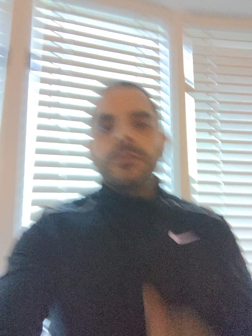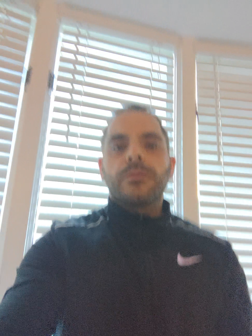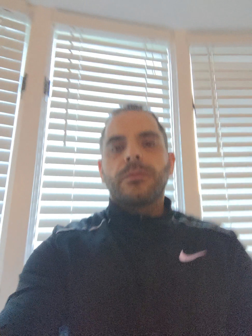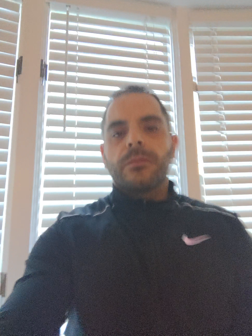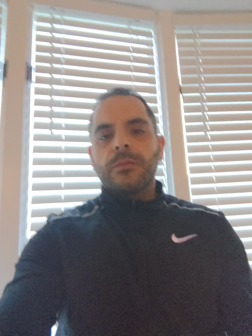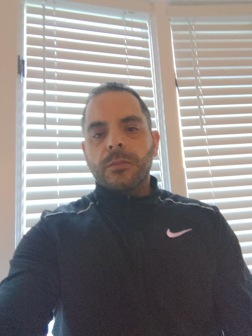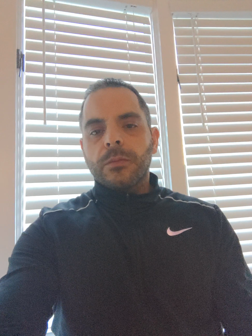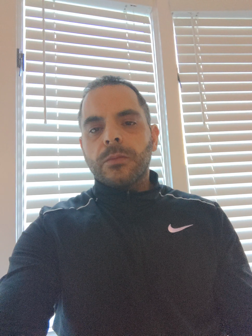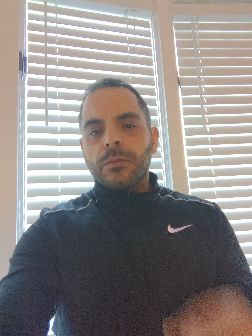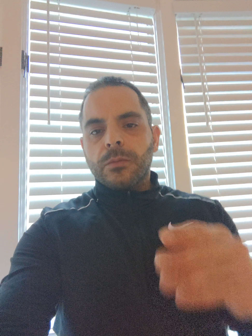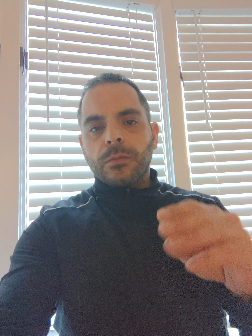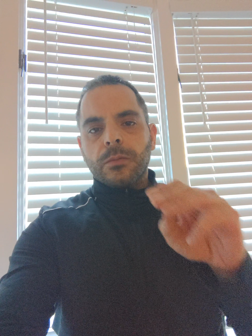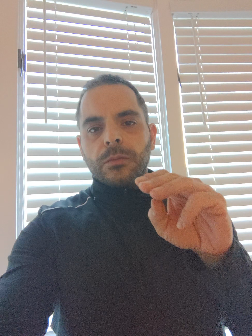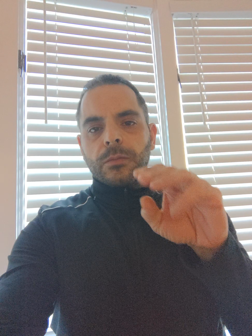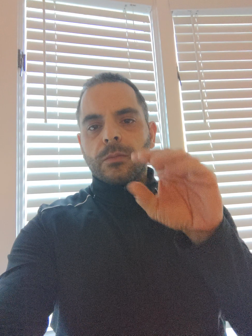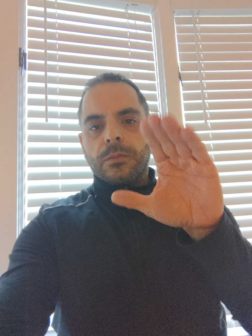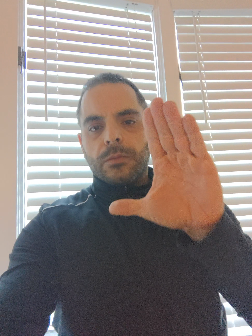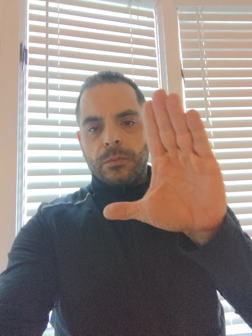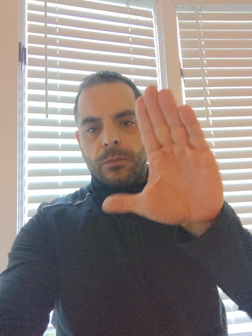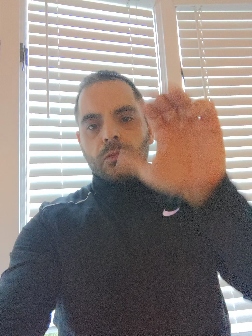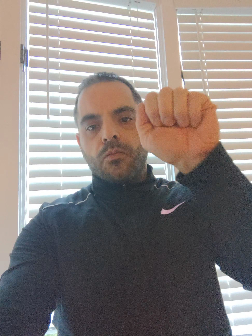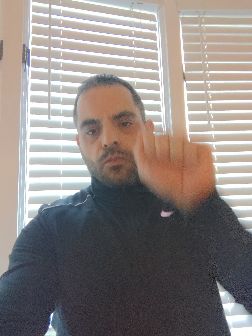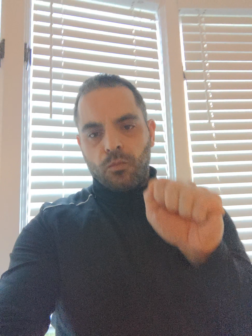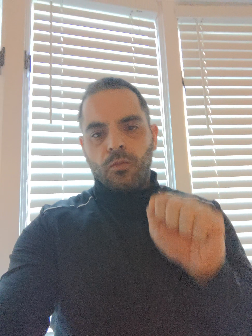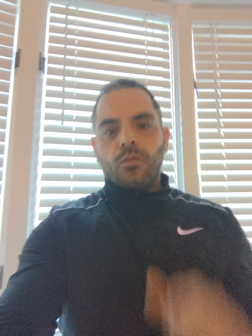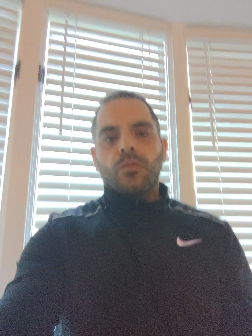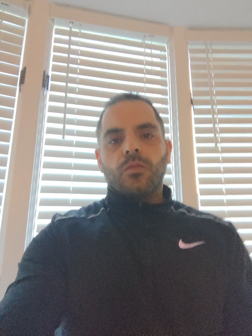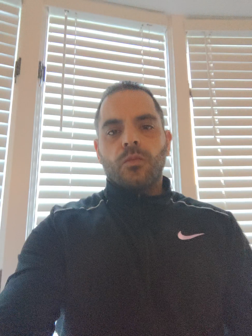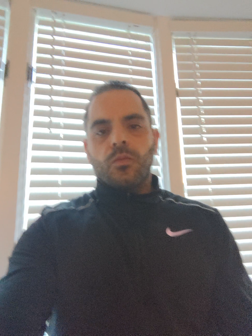mitten